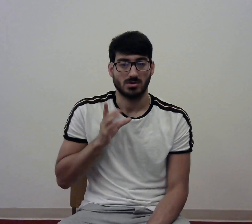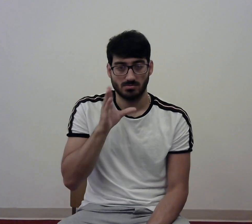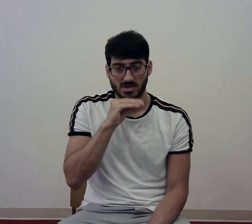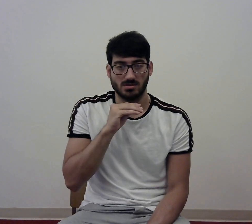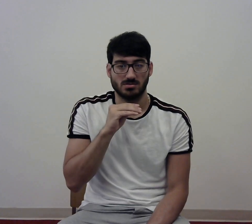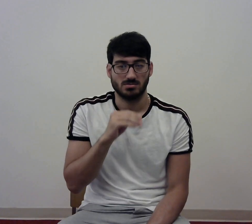bilmək